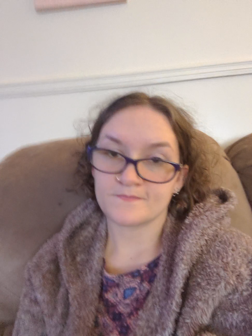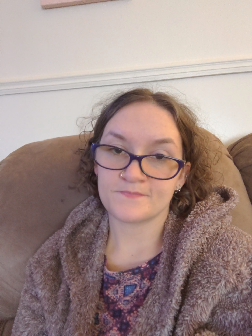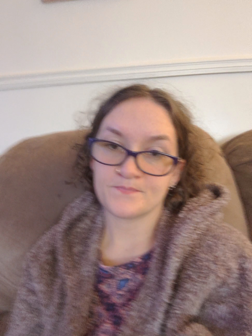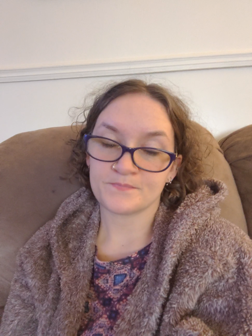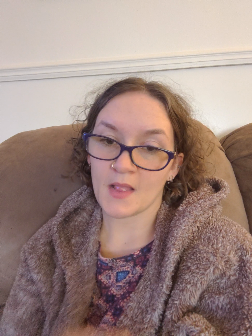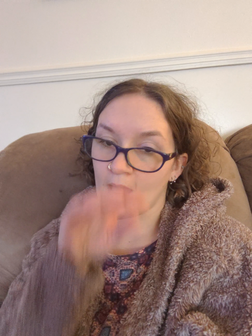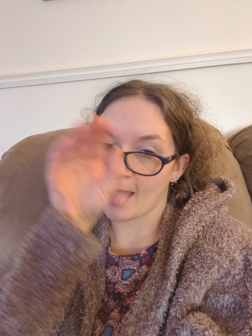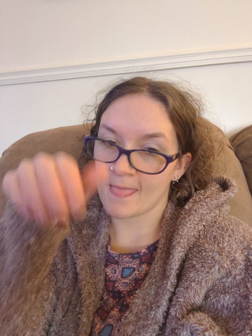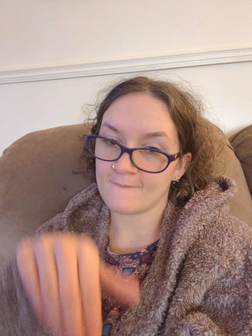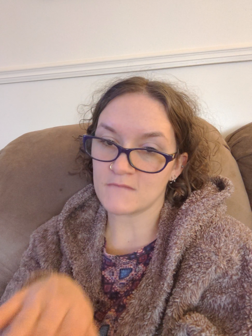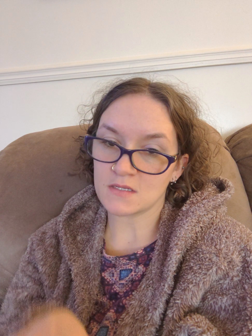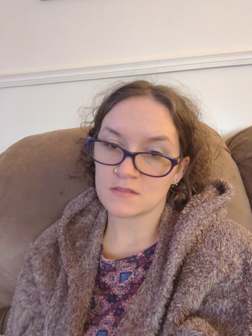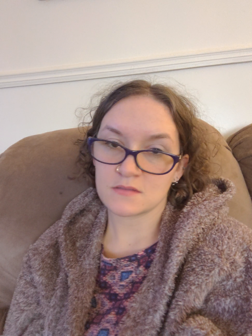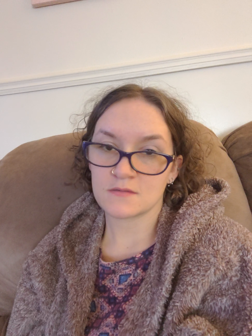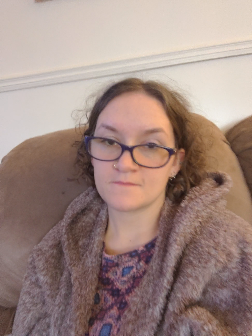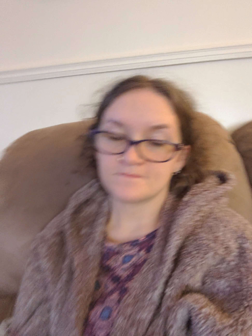elephant